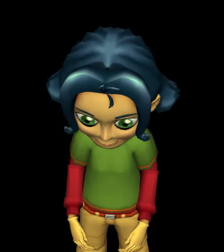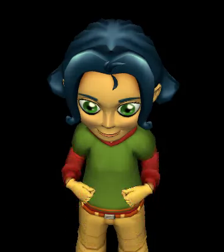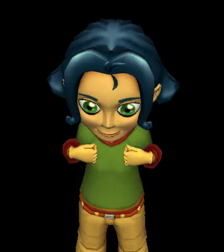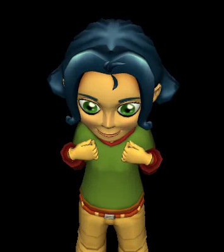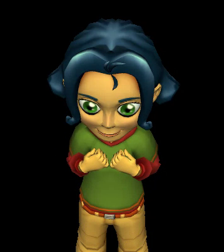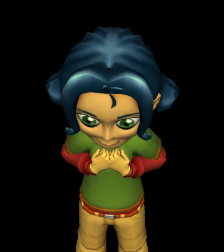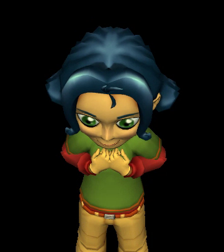معطف